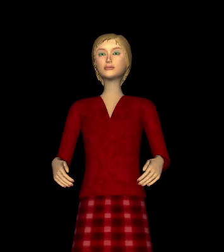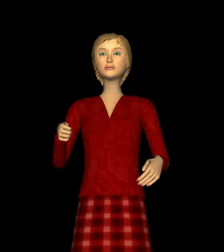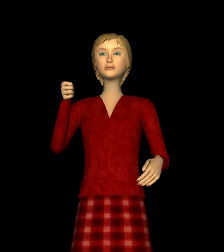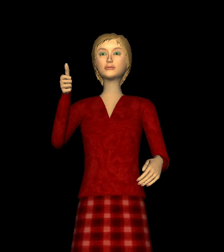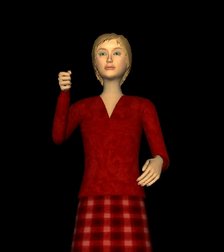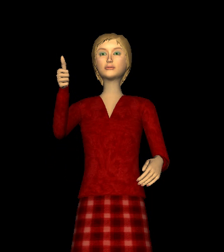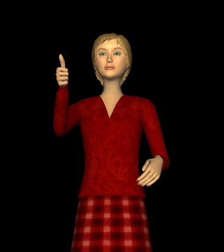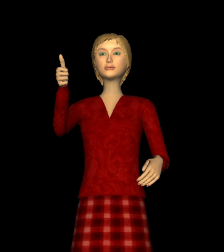قريبا